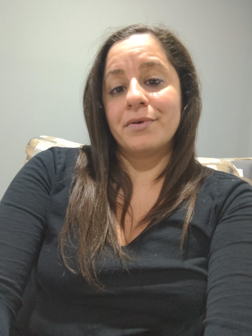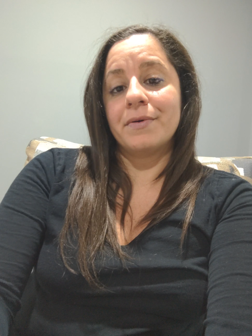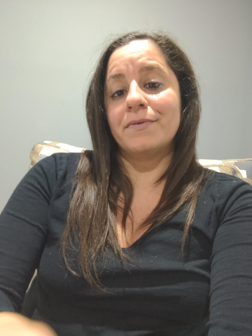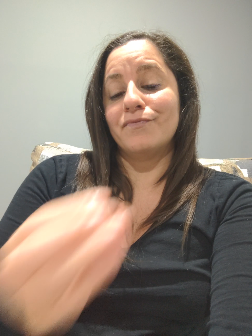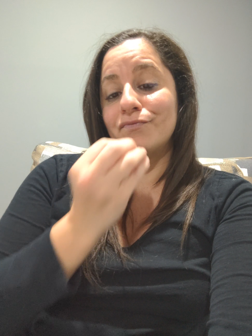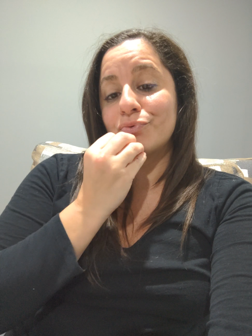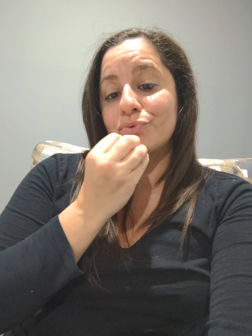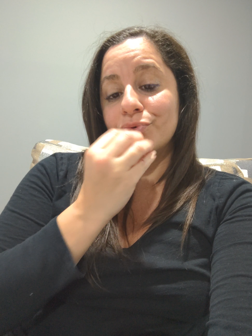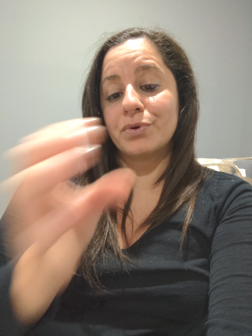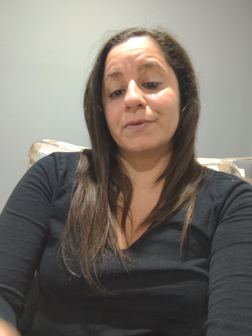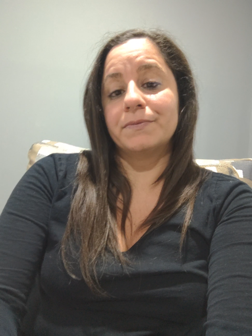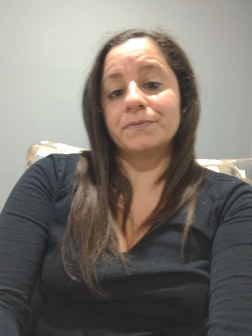food